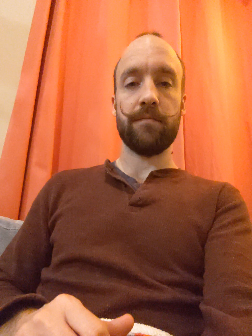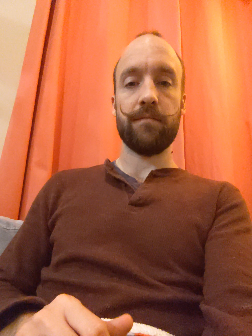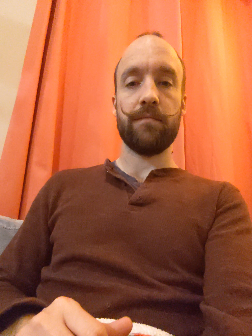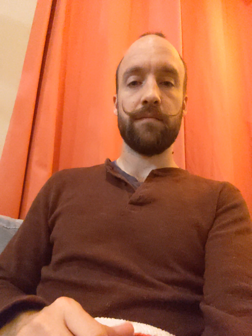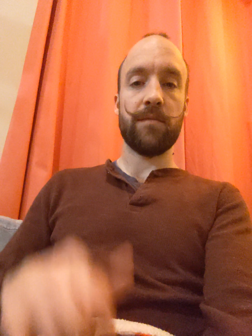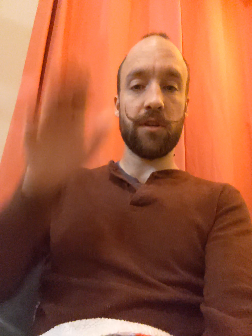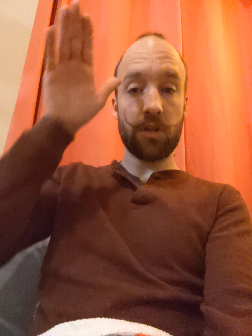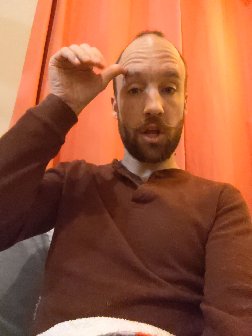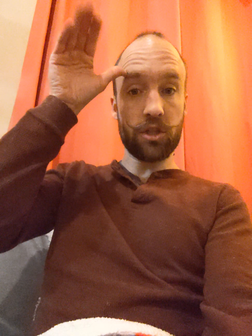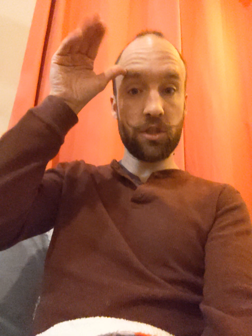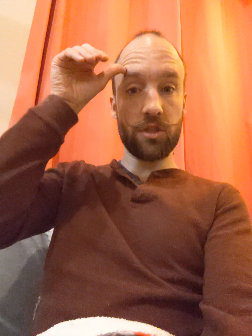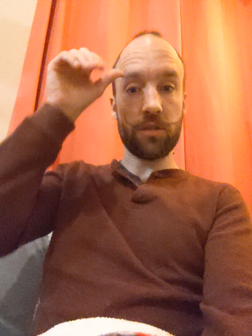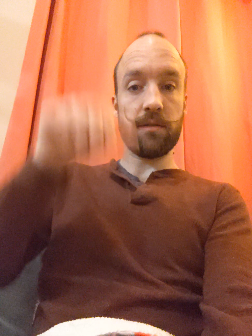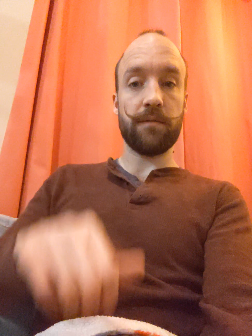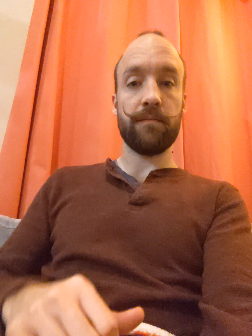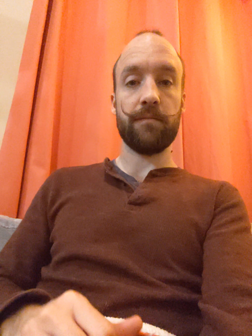donkey